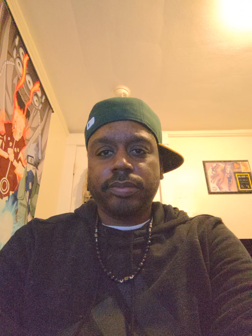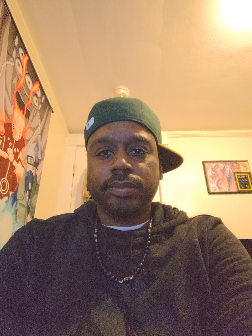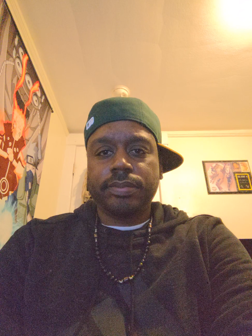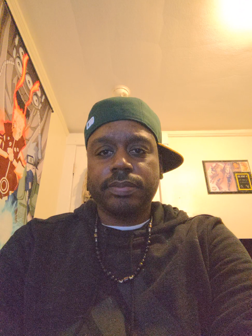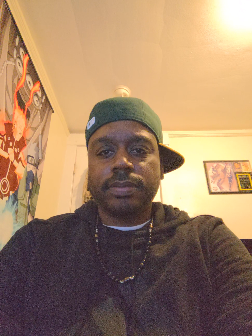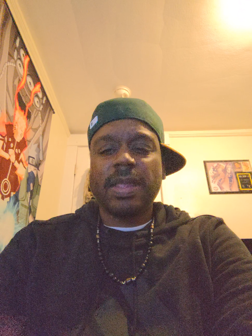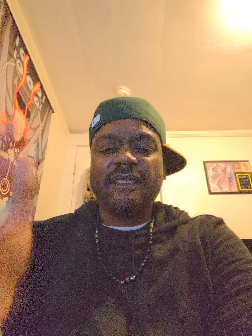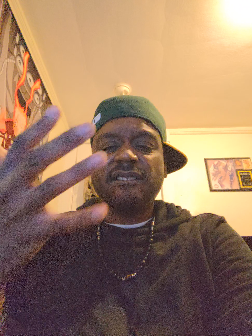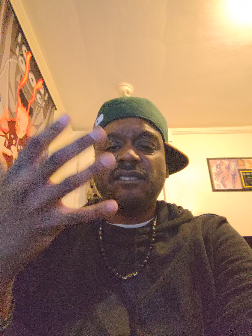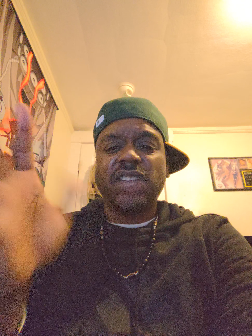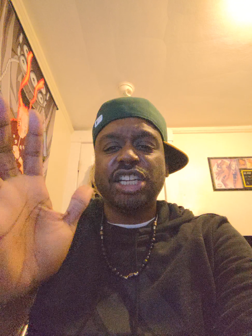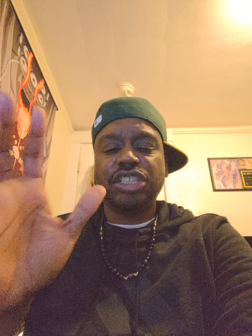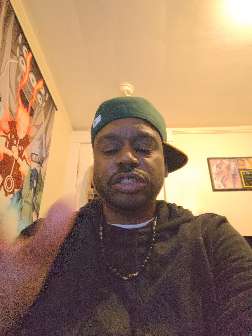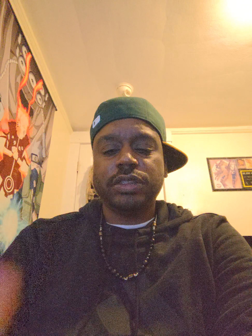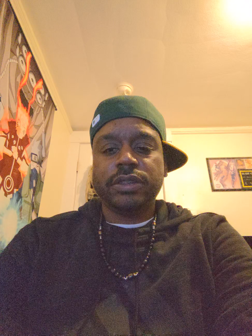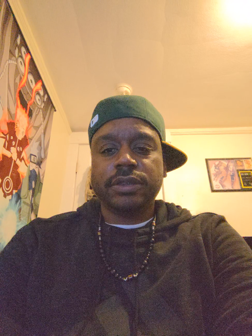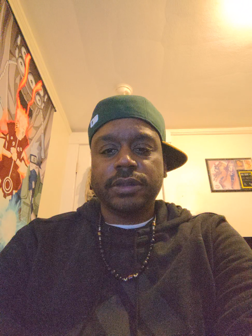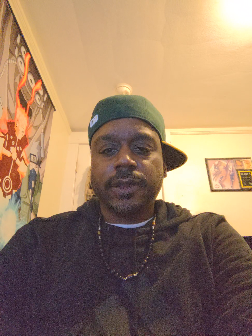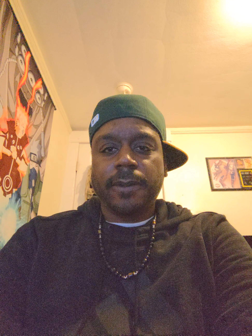finish